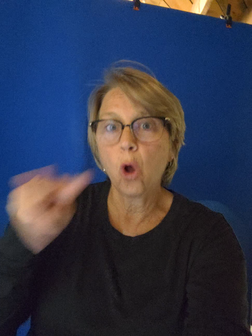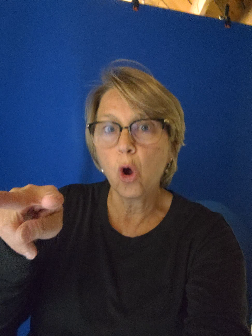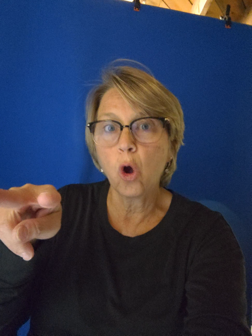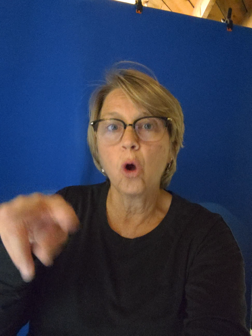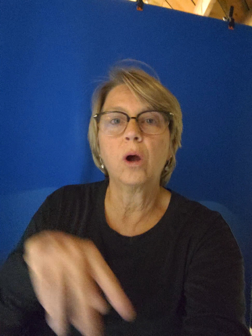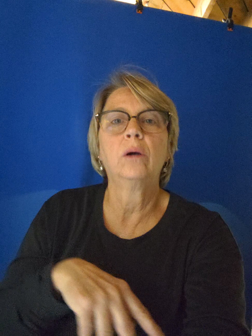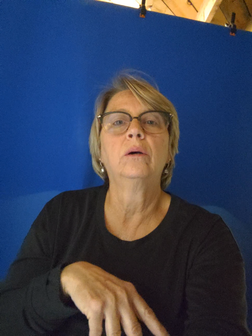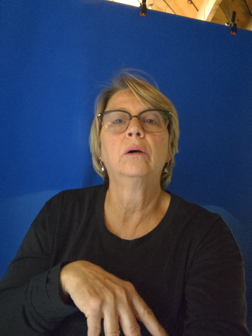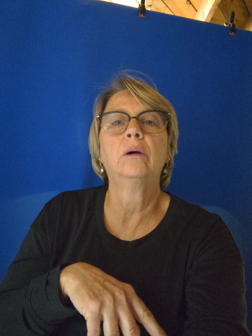look